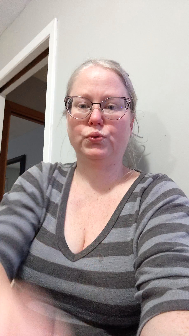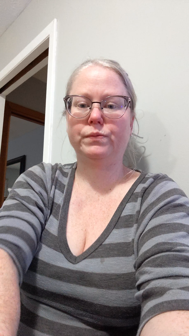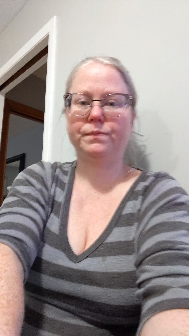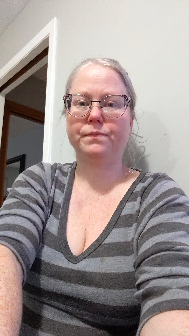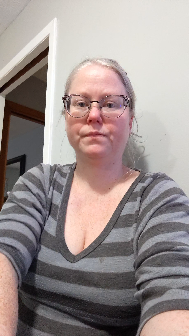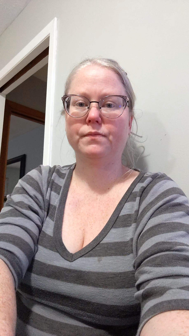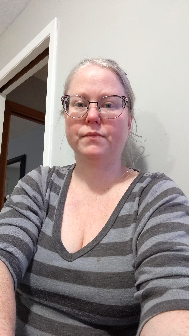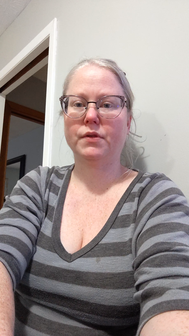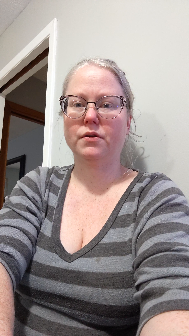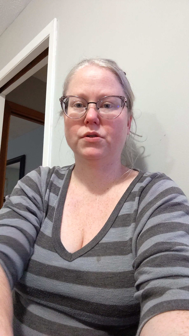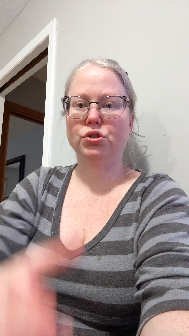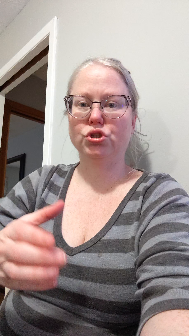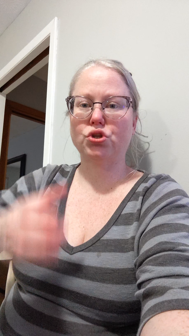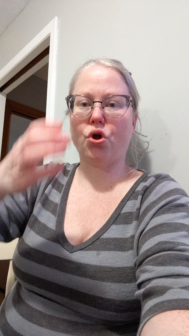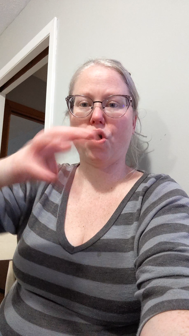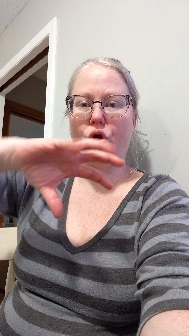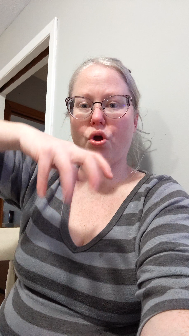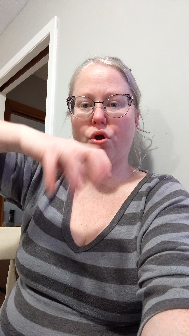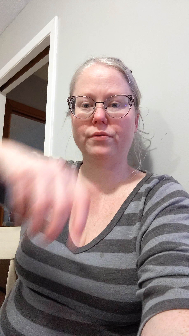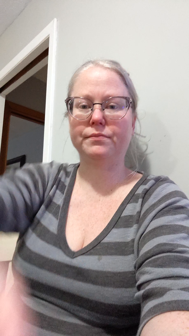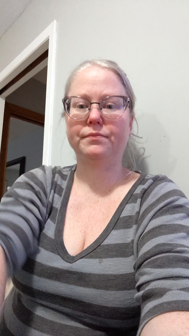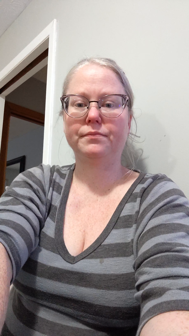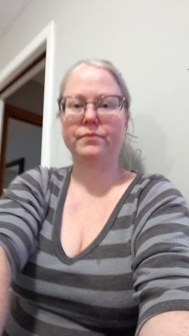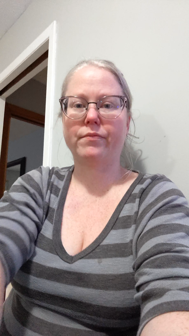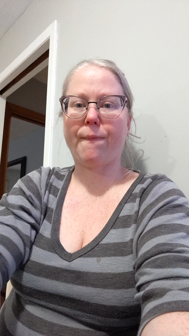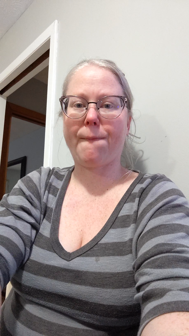jar